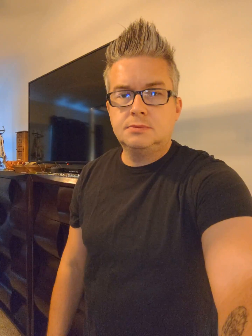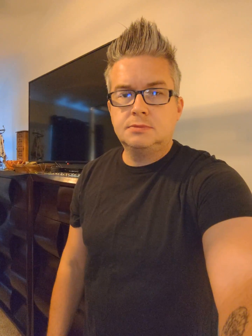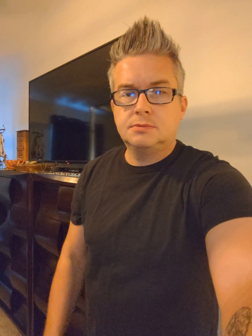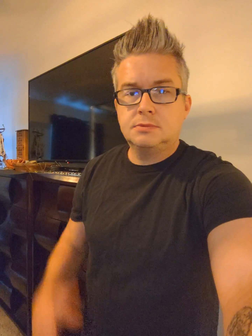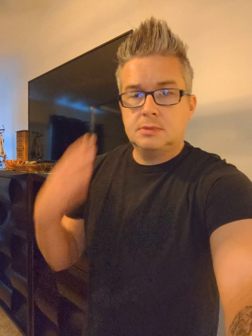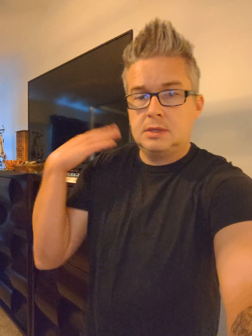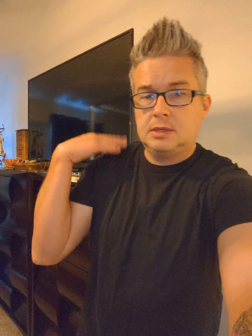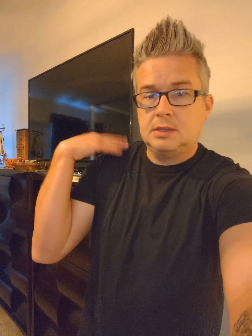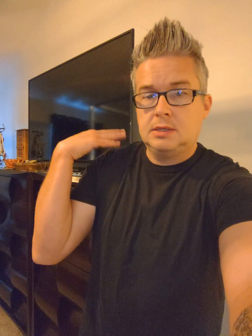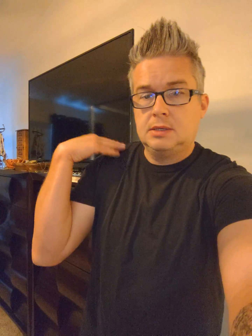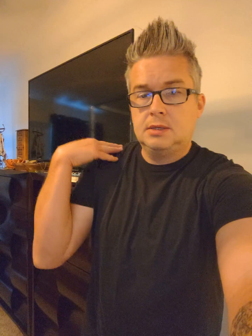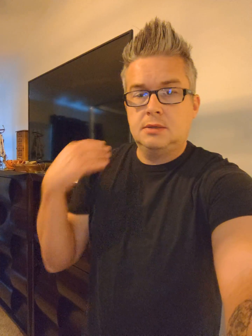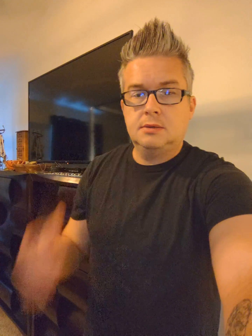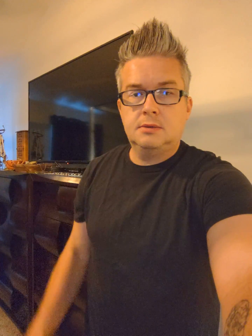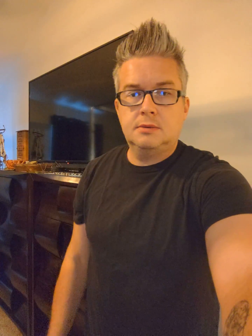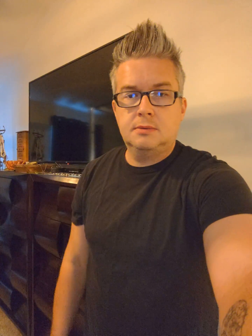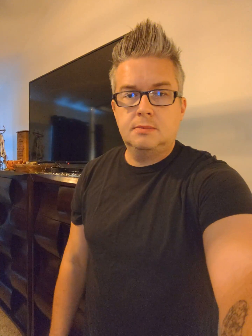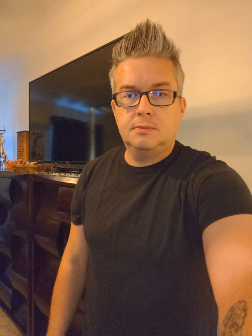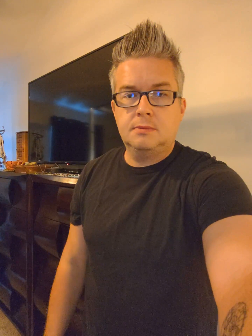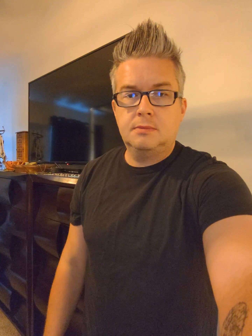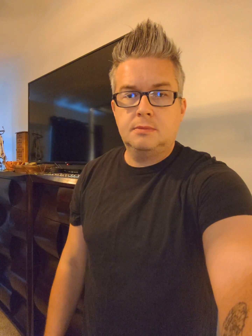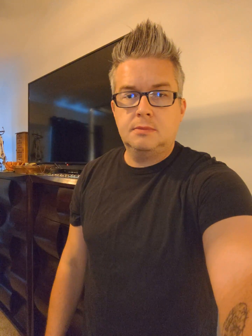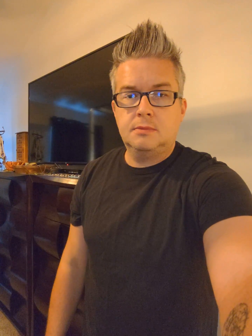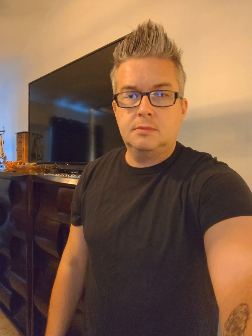shoulder